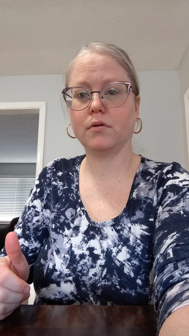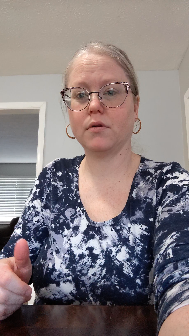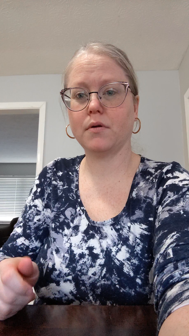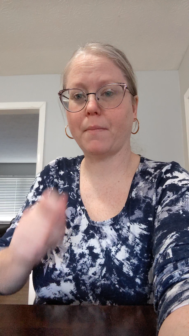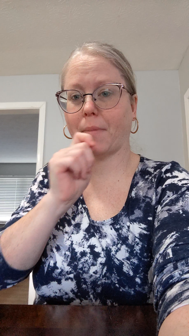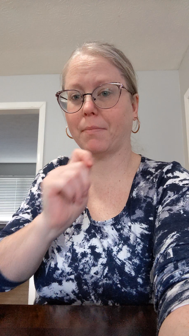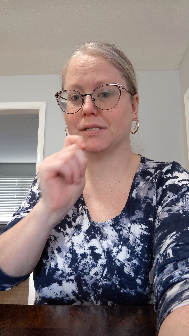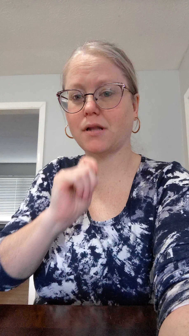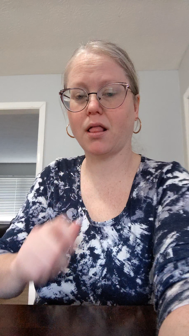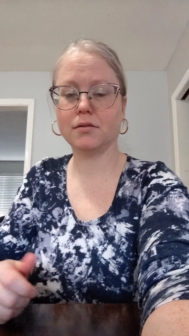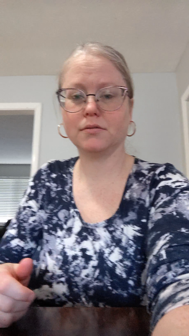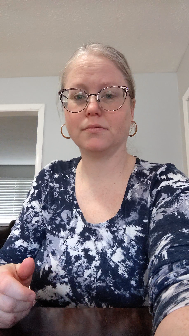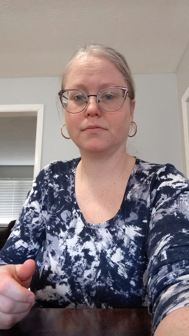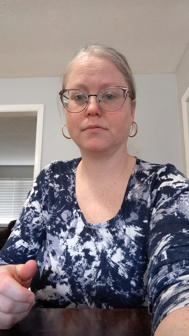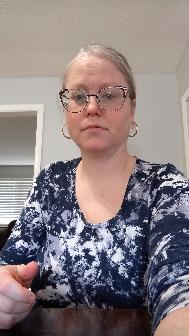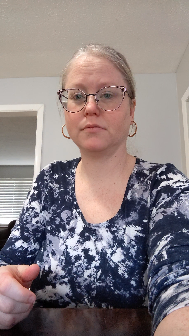popsicle